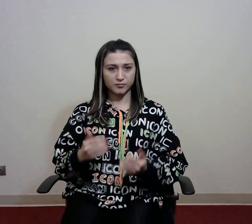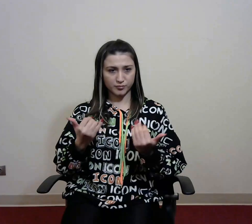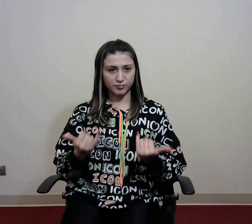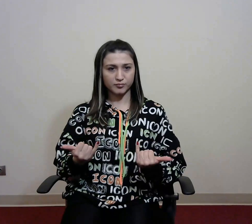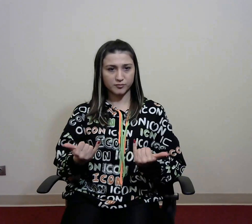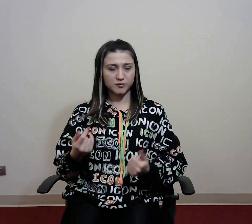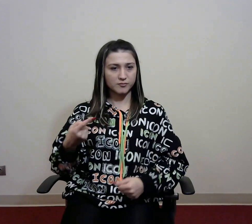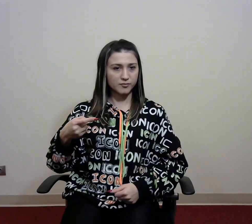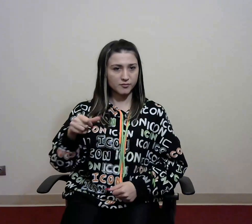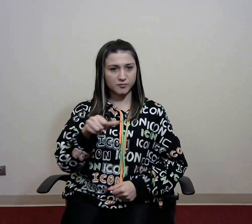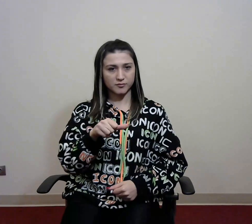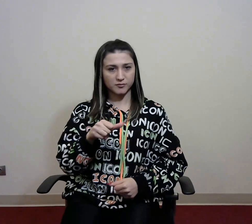bu həftə